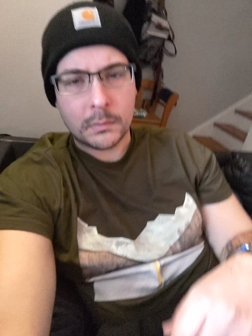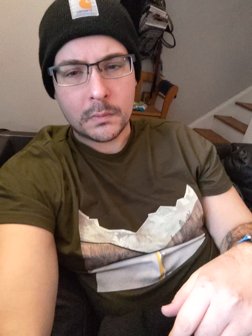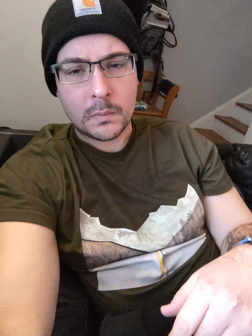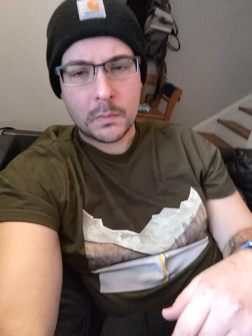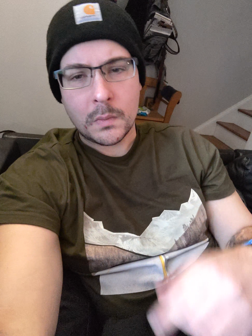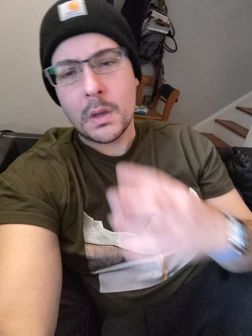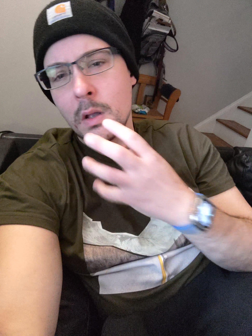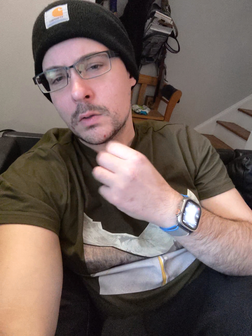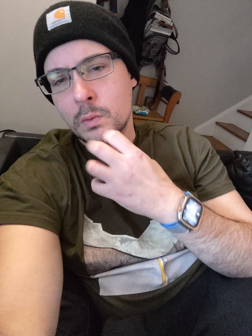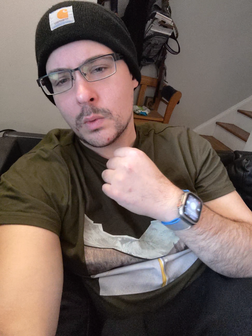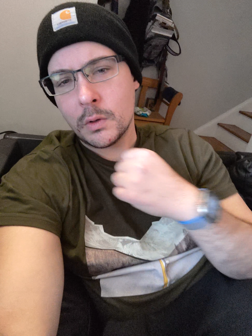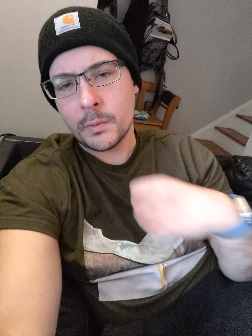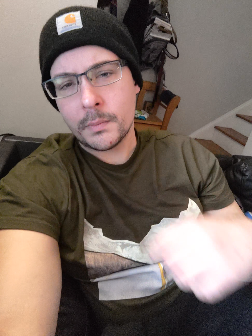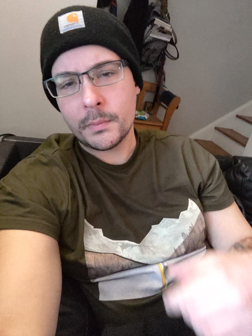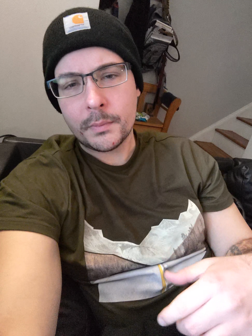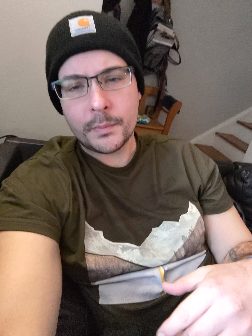underwear